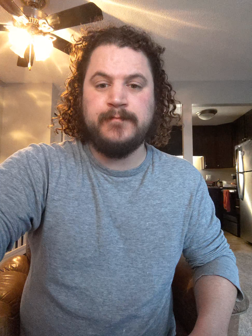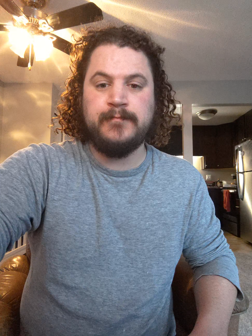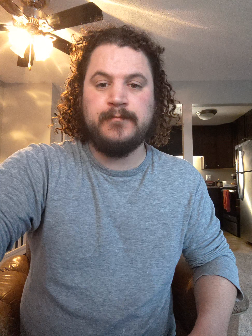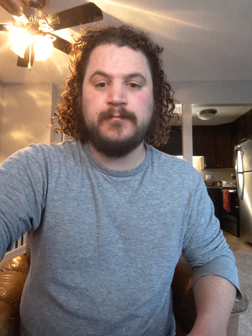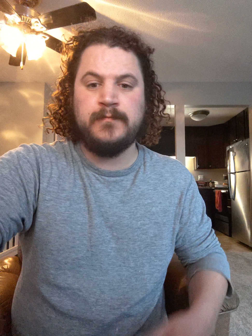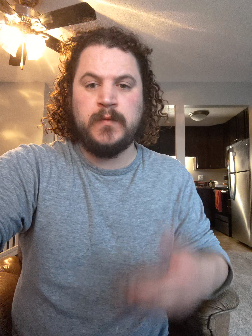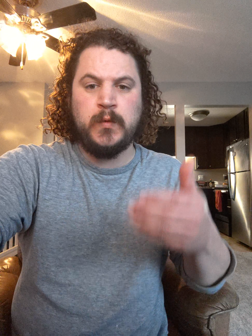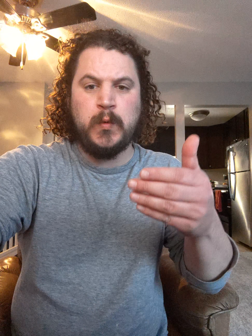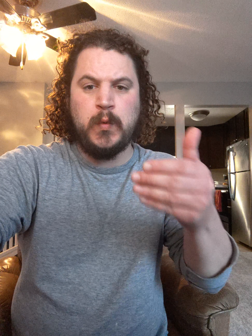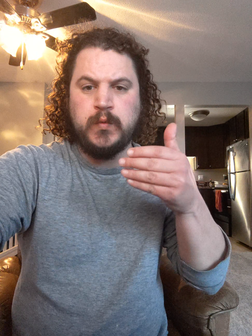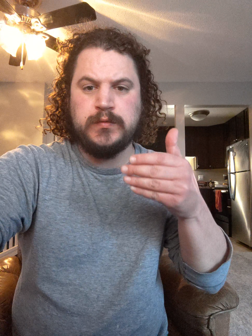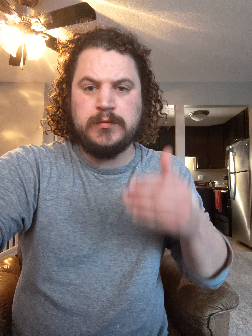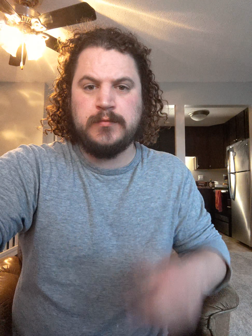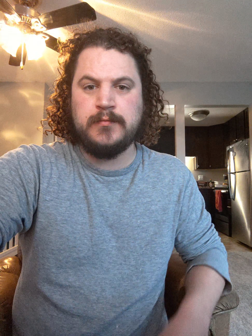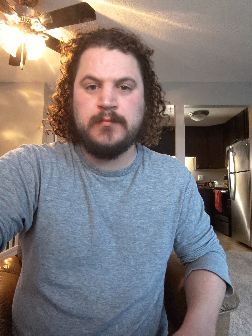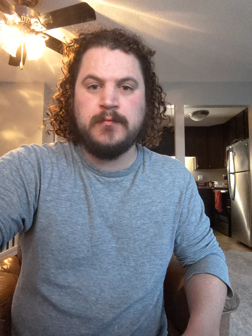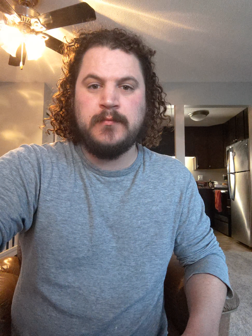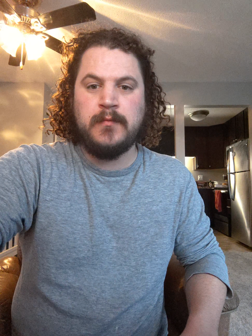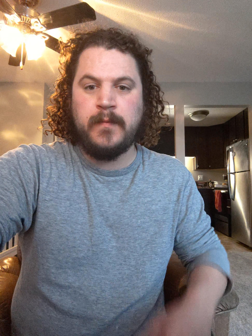close